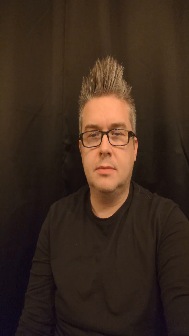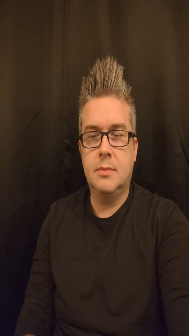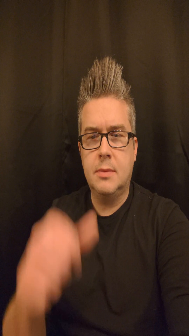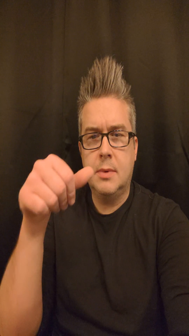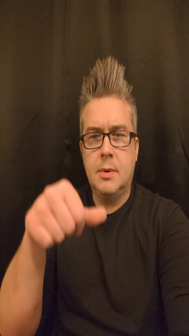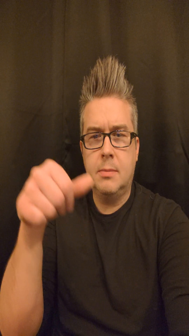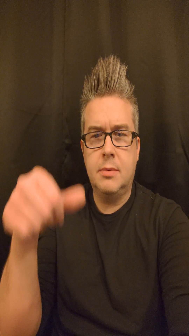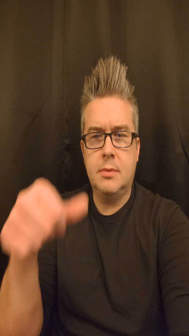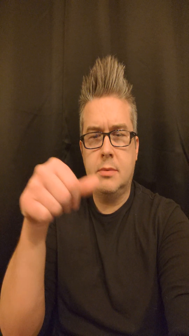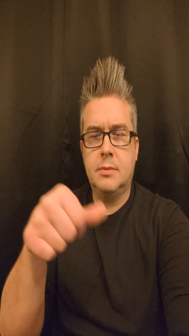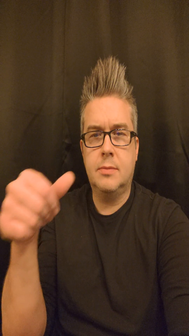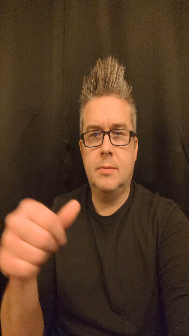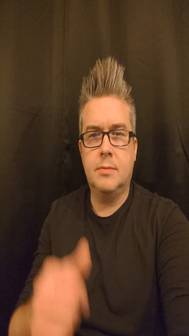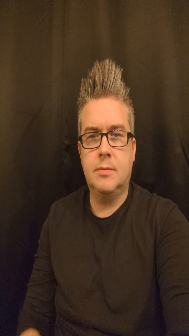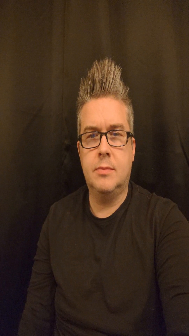puzzle